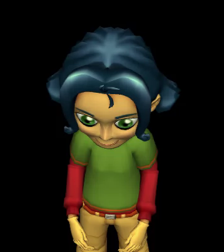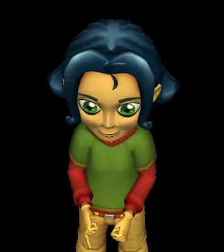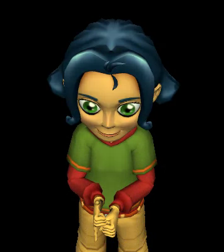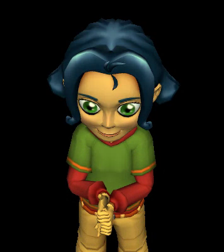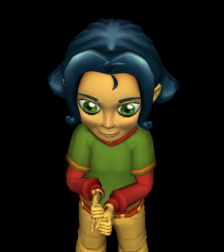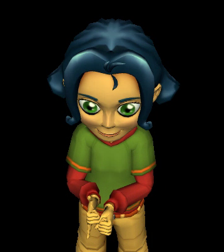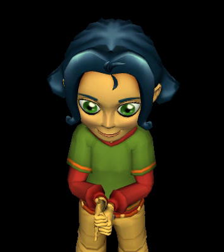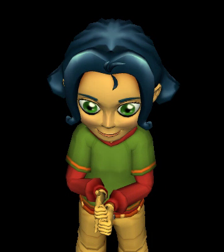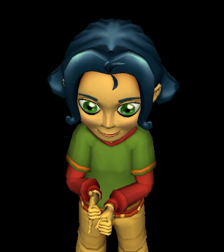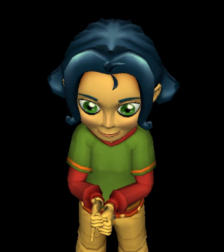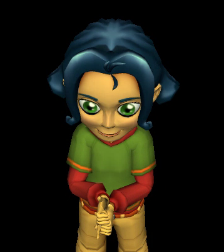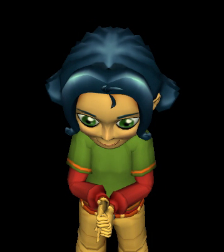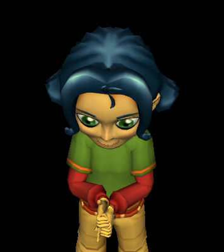قهوة